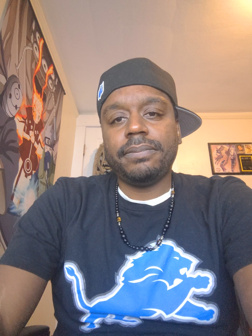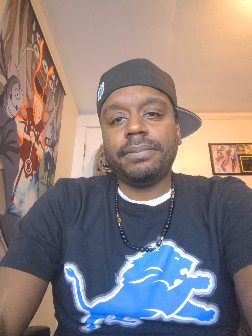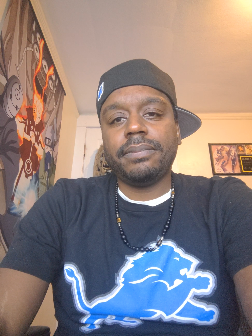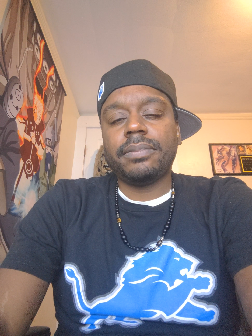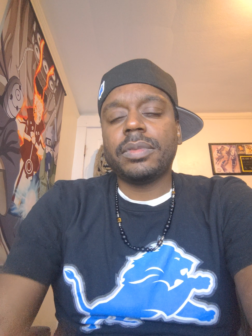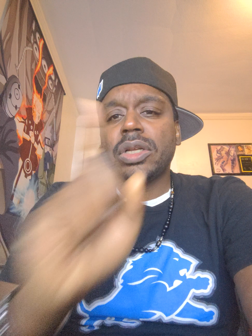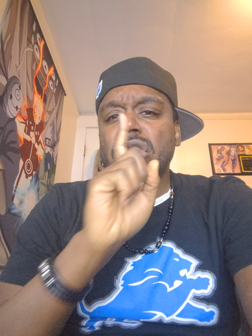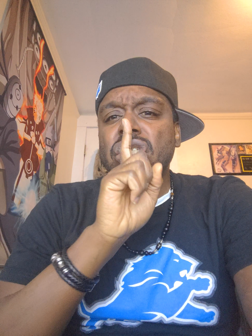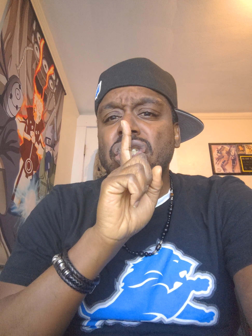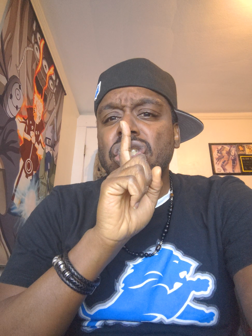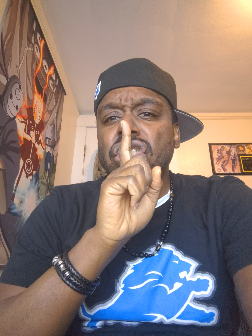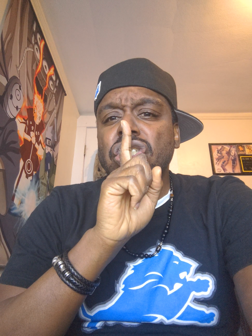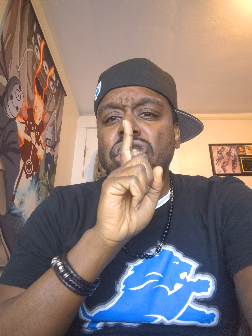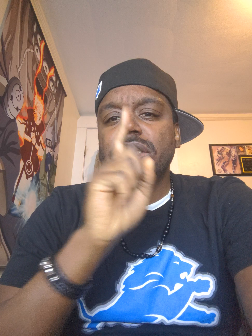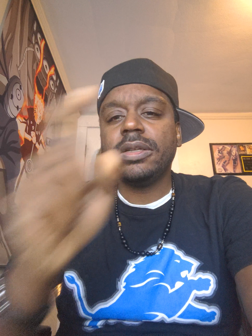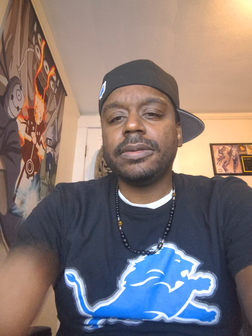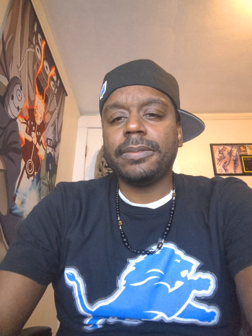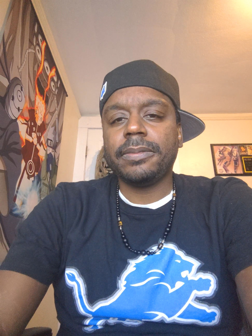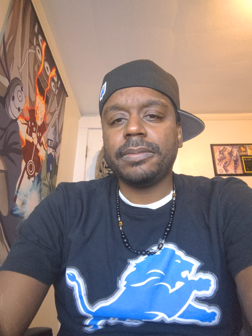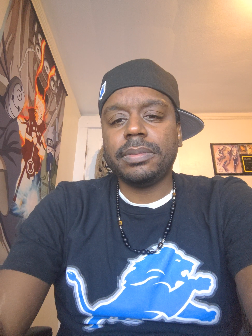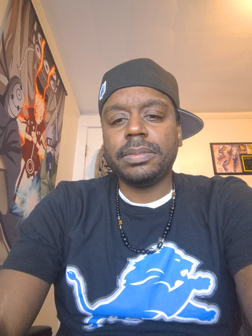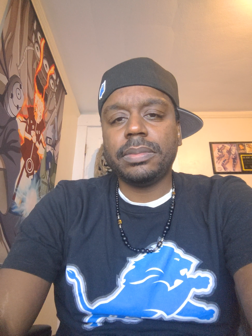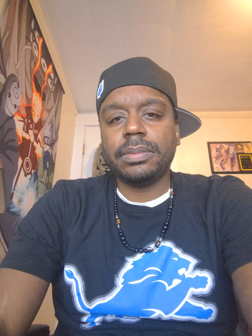shhh